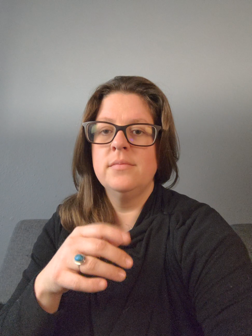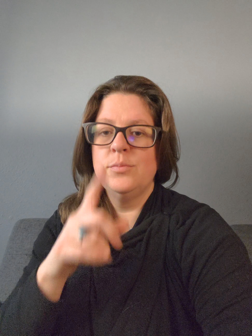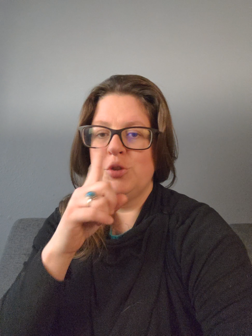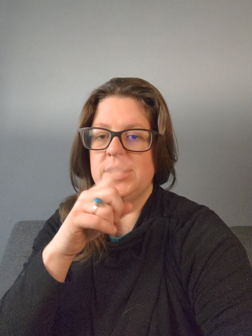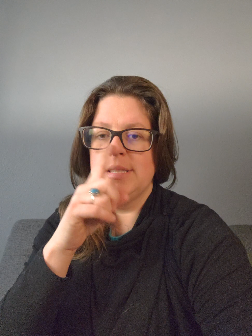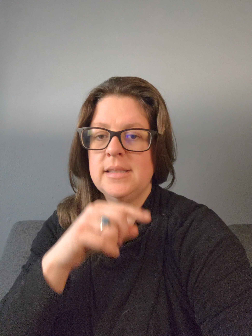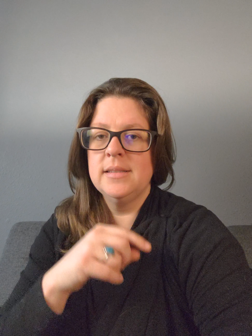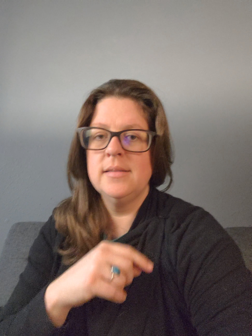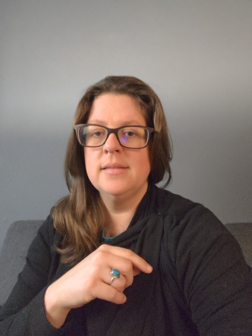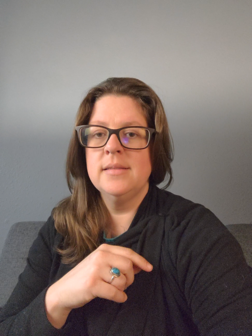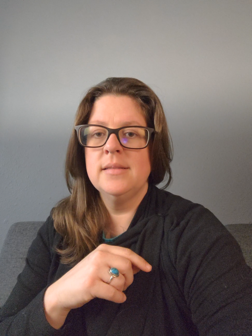pretend